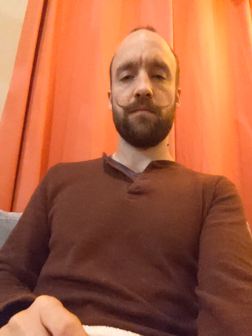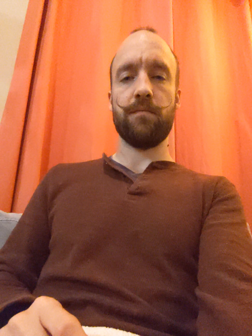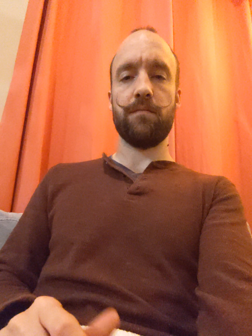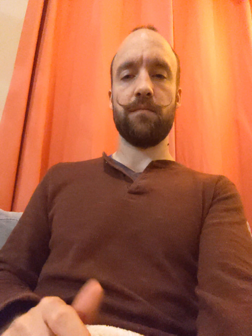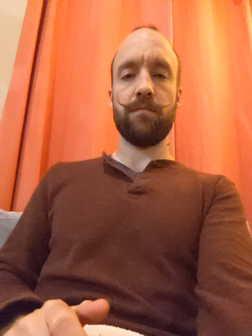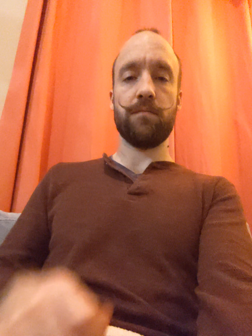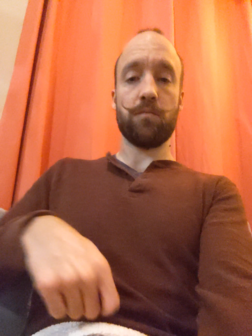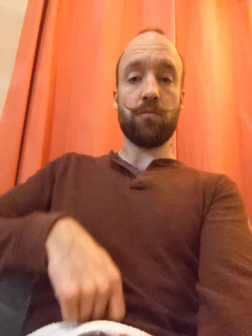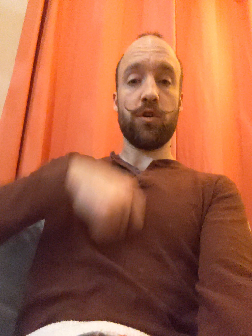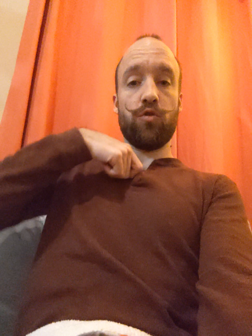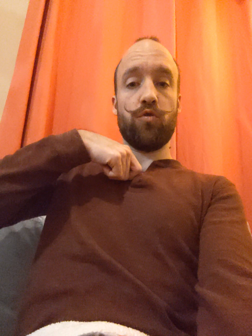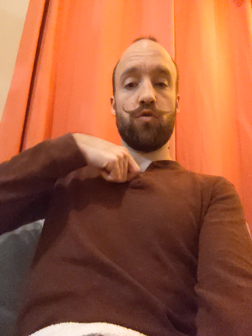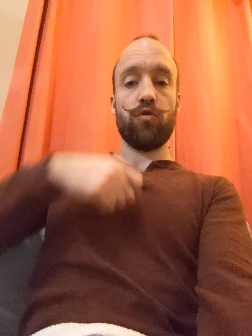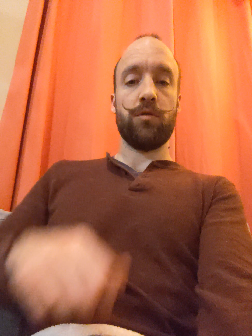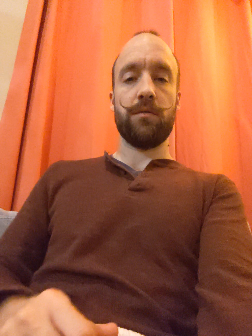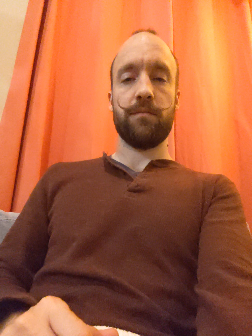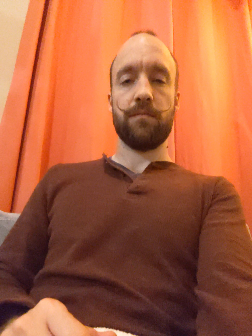zipper